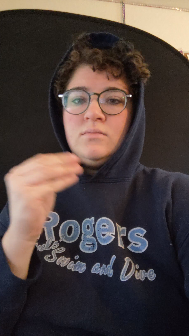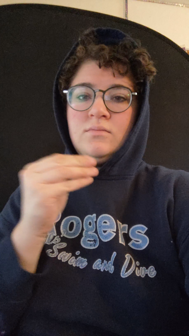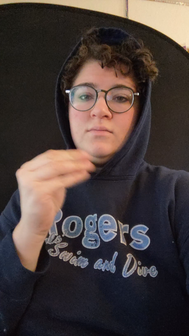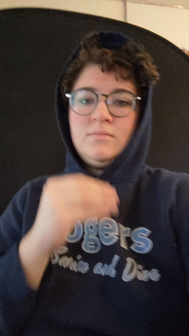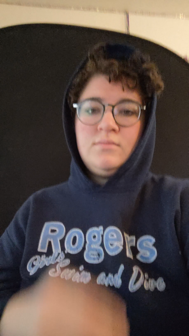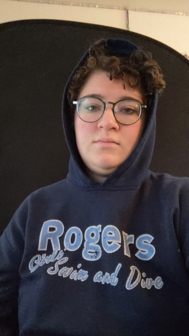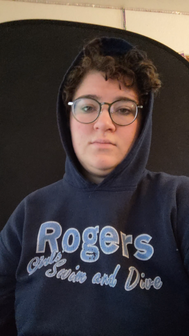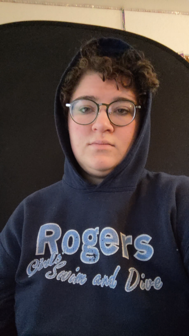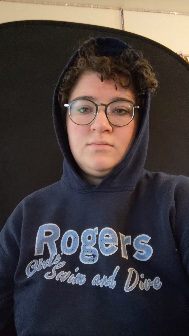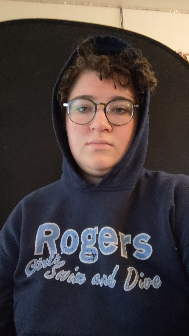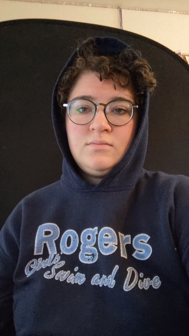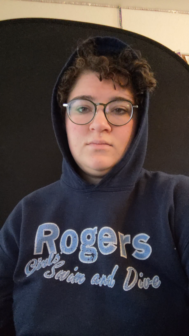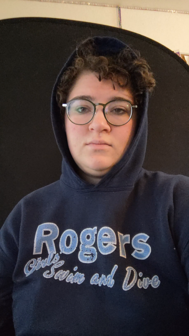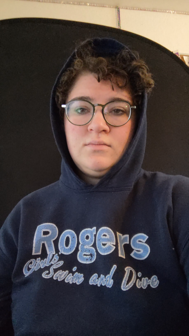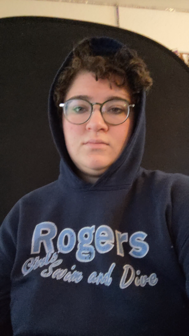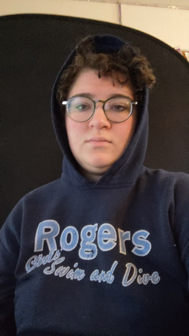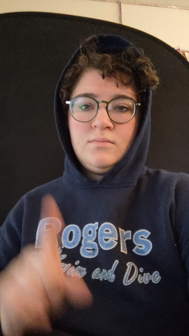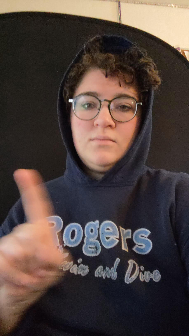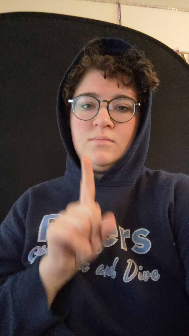bump